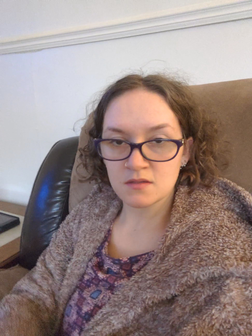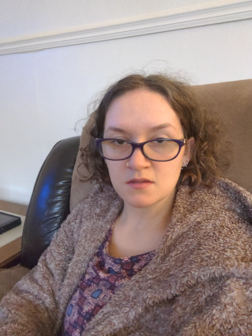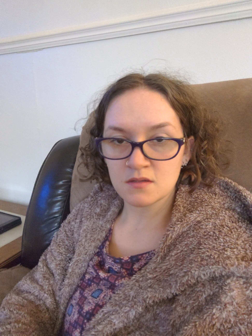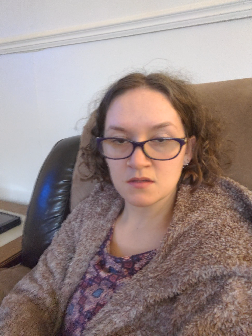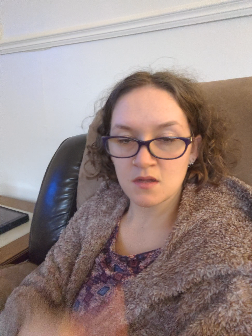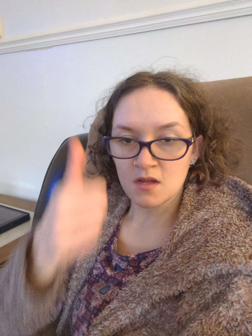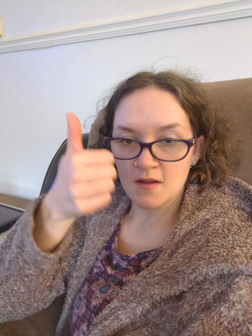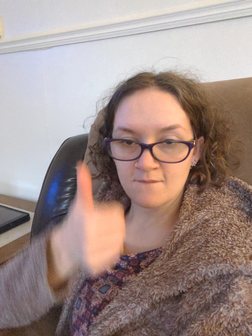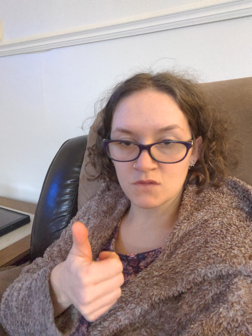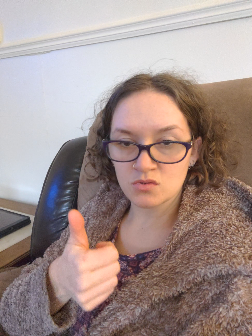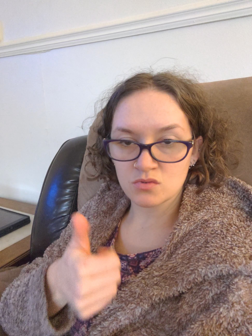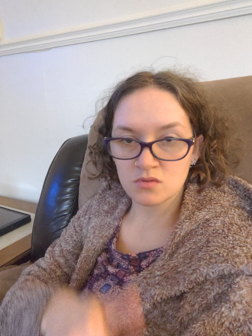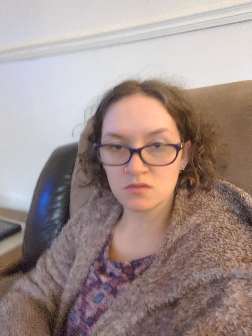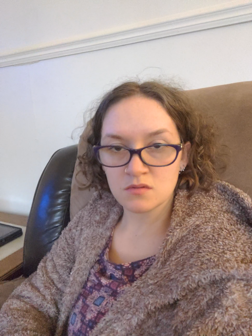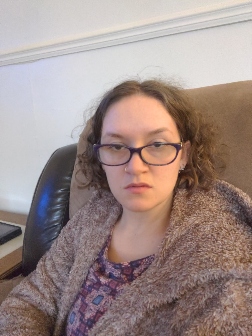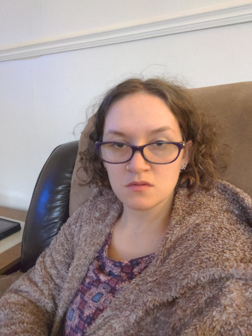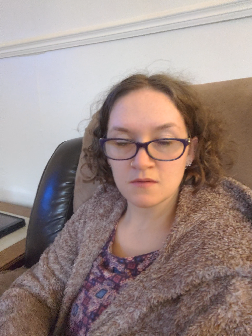every